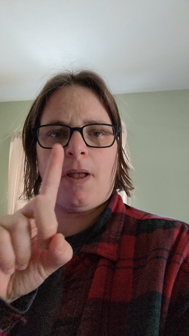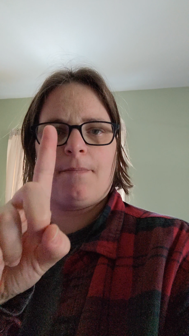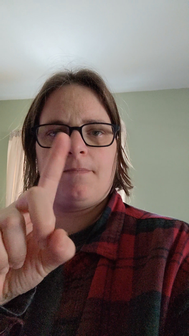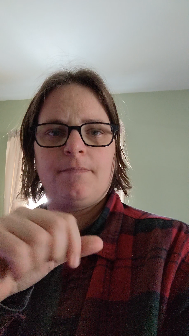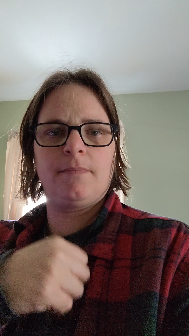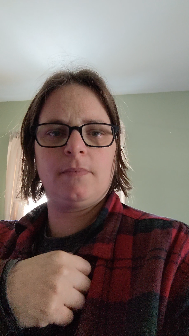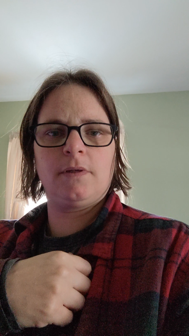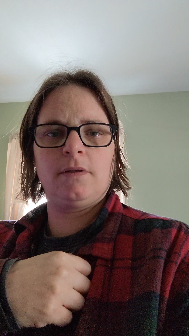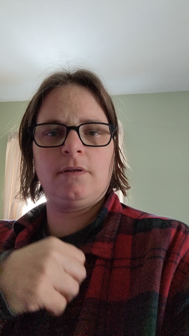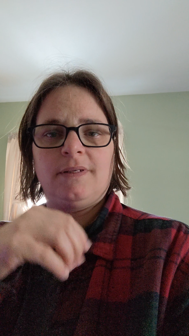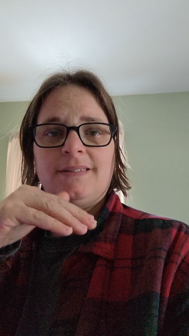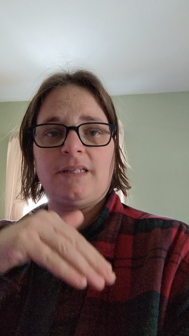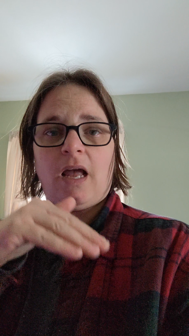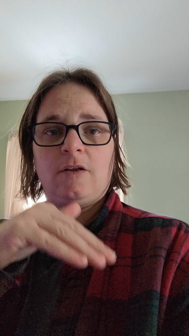doctor